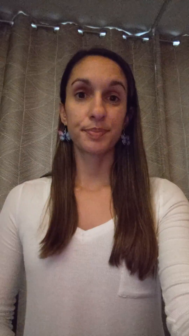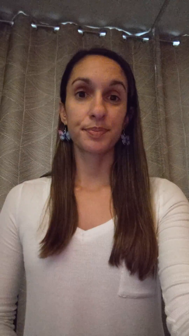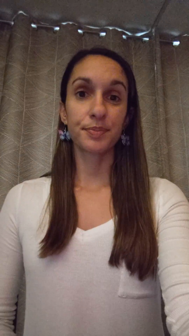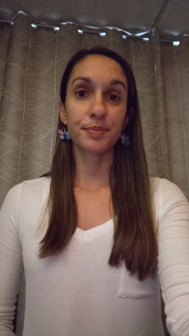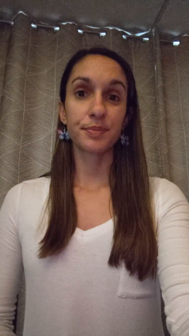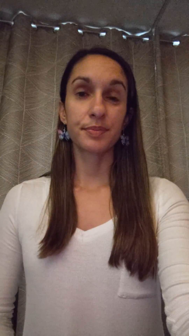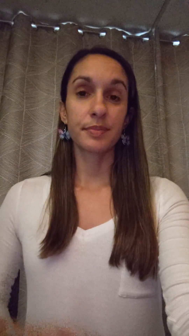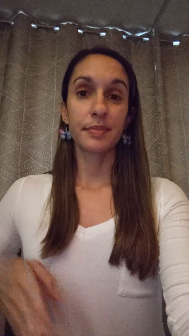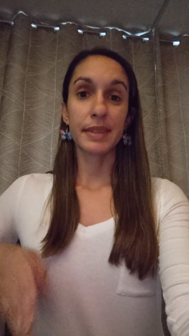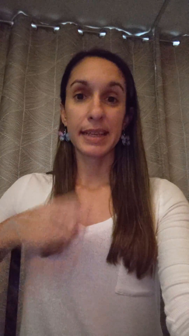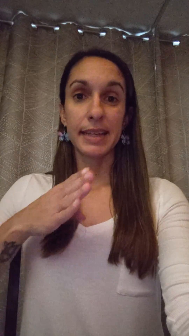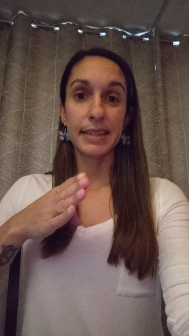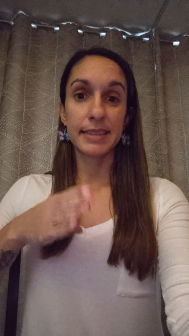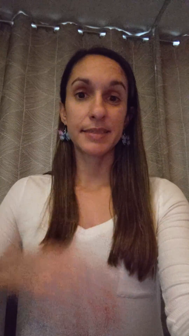kick